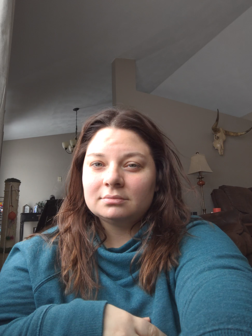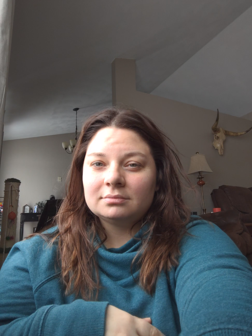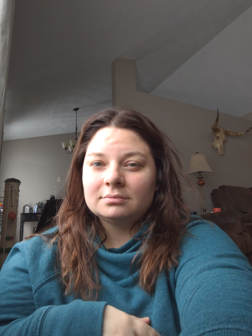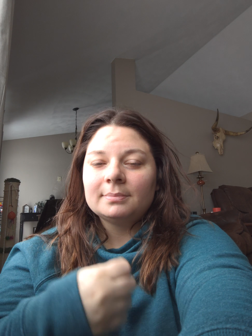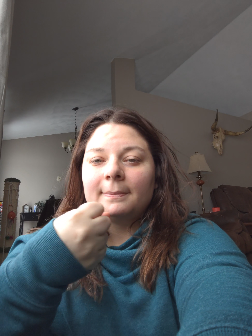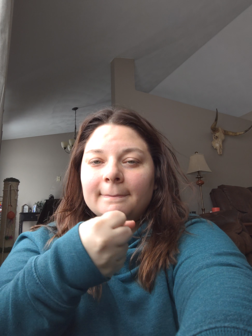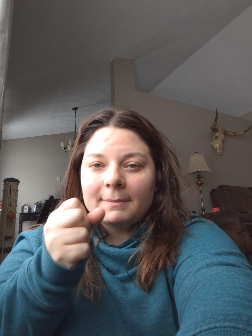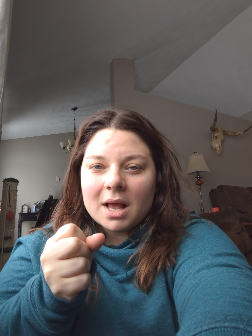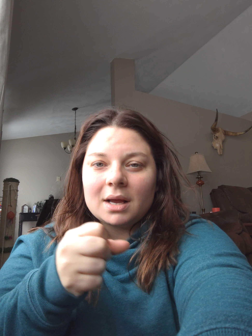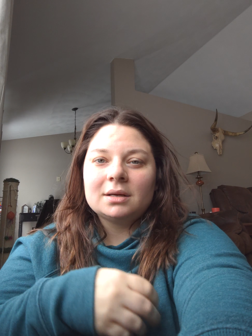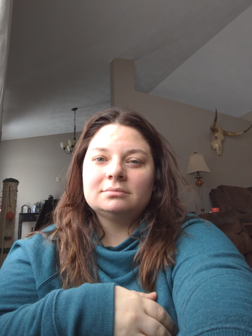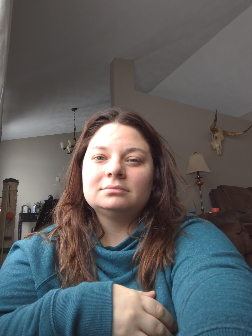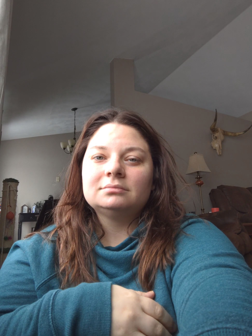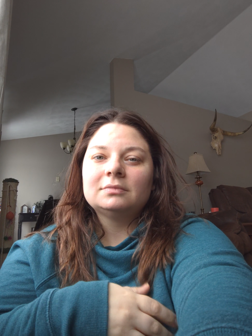make